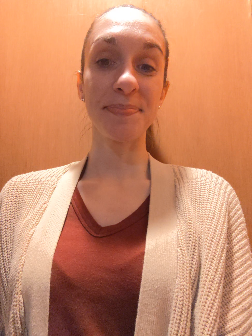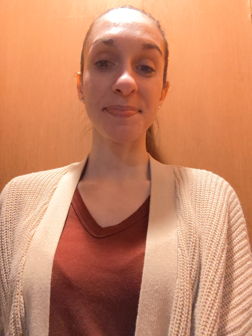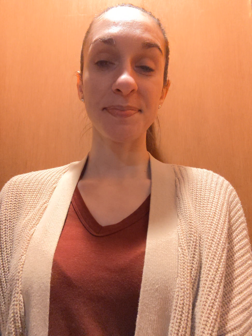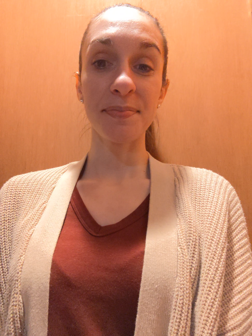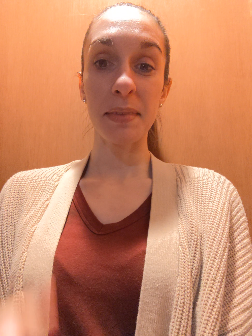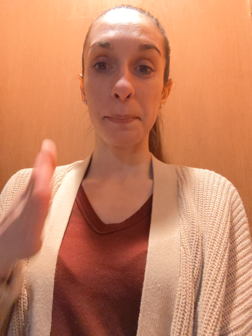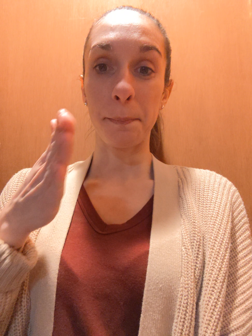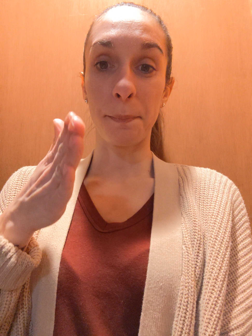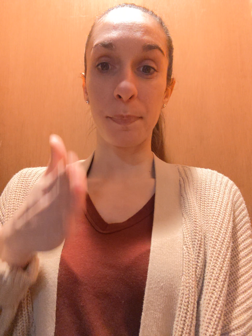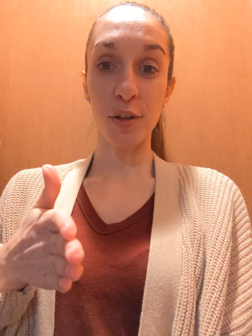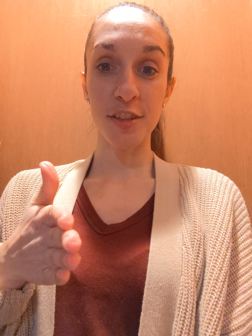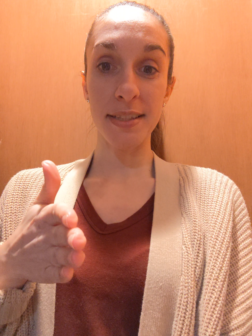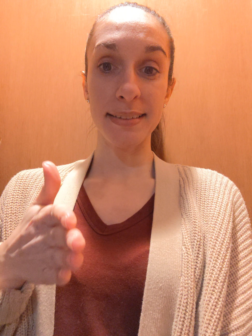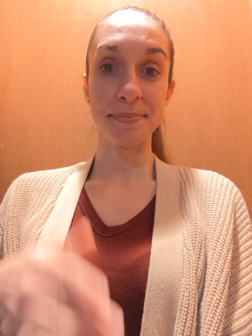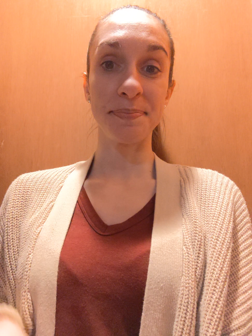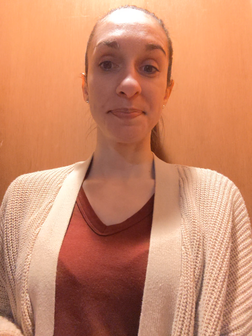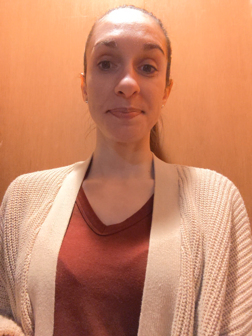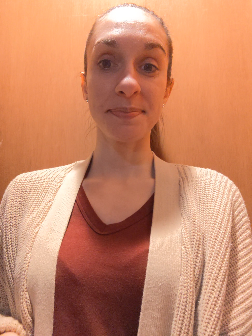person